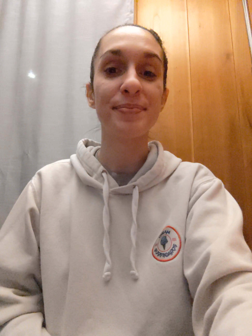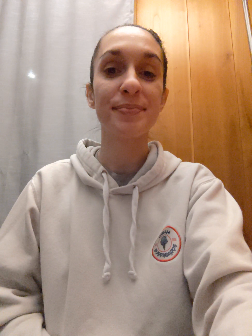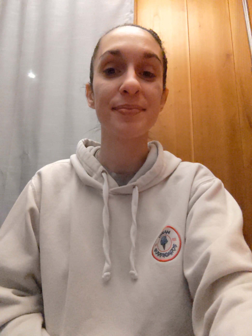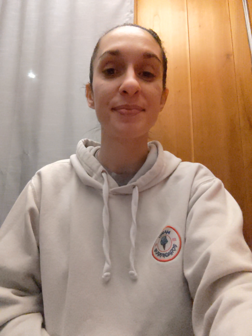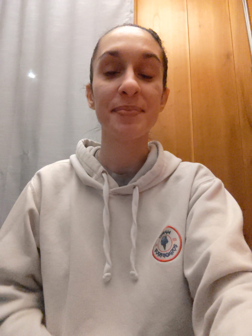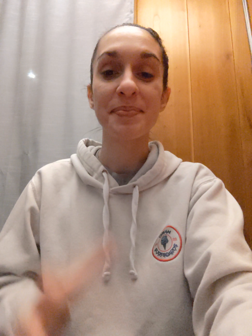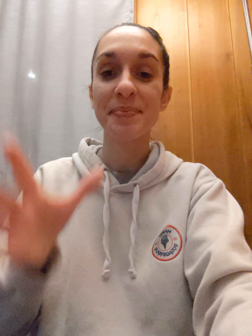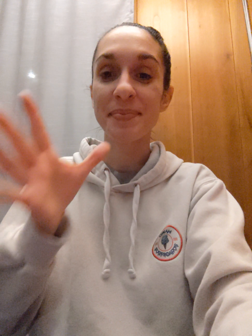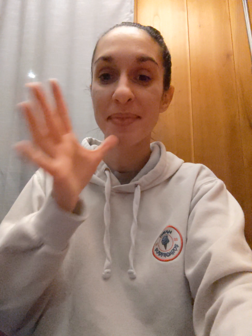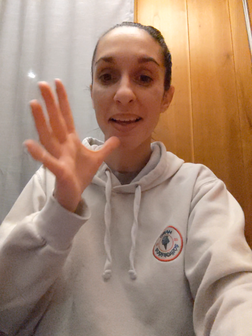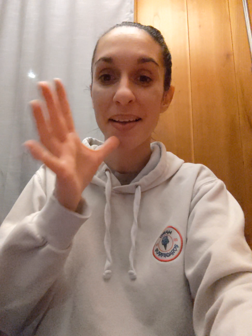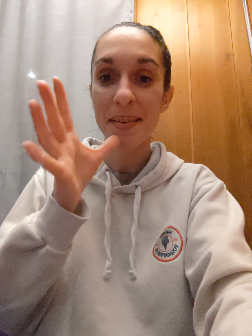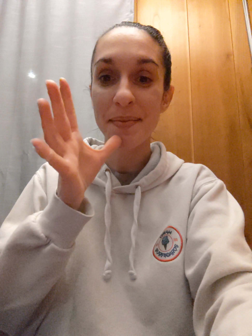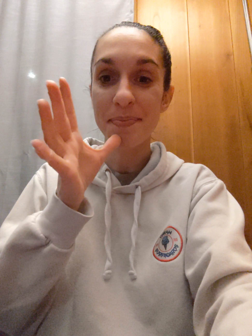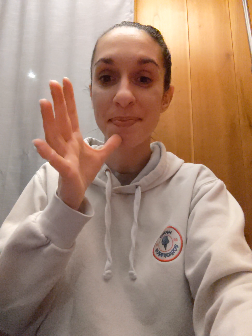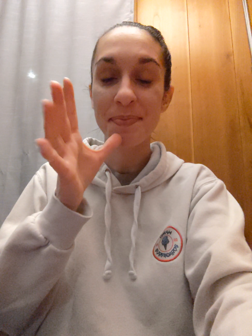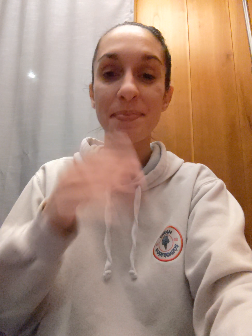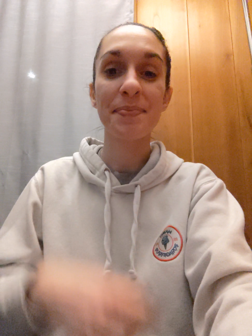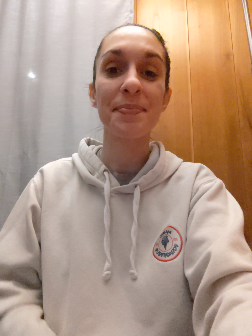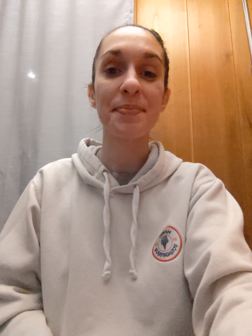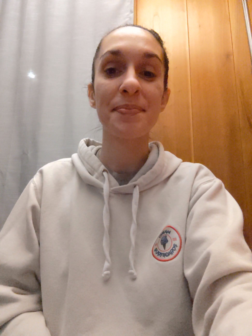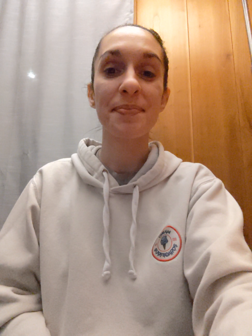mom